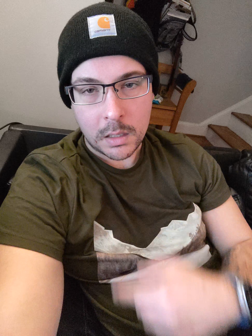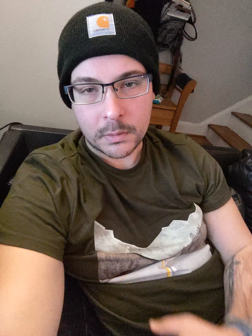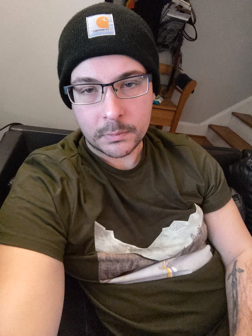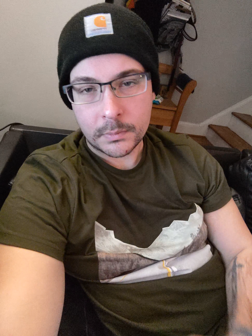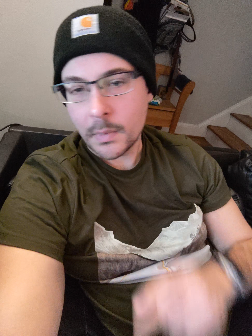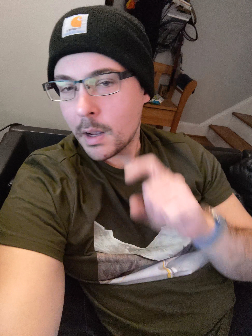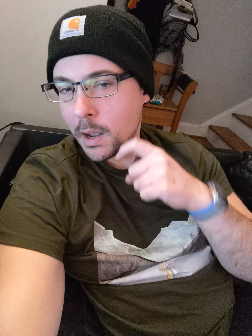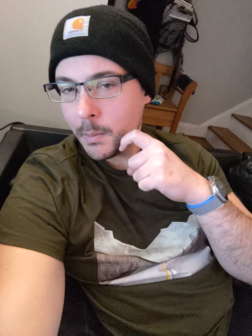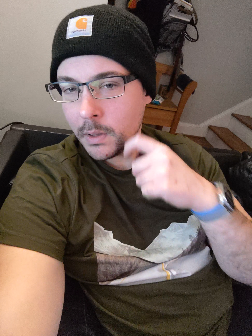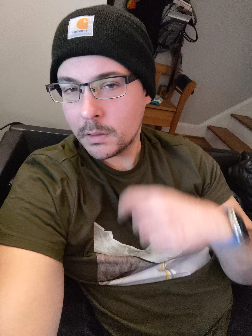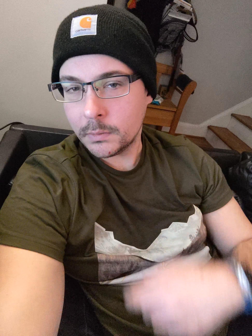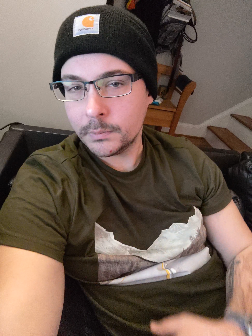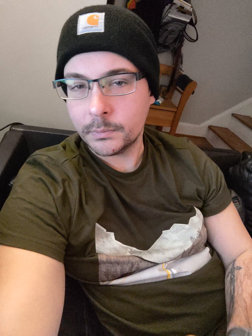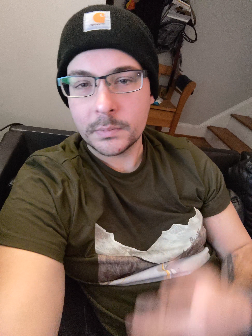apple